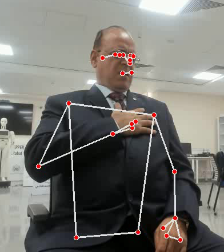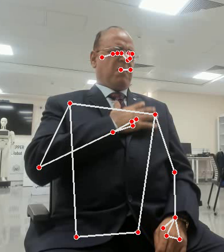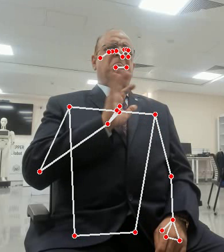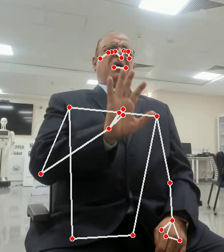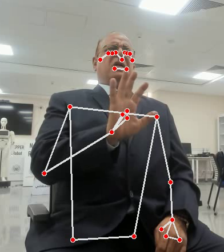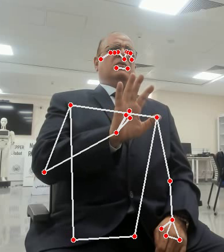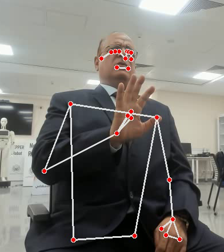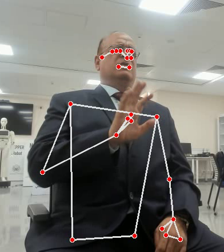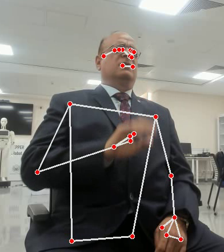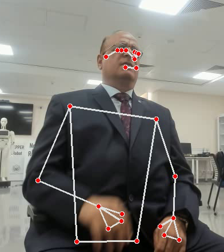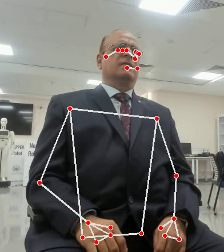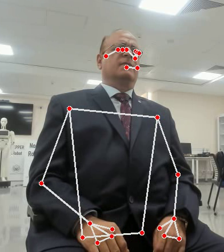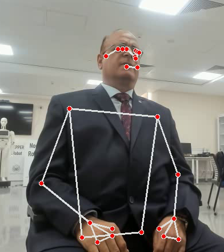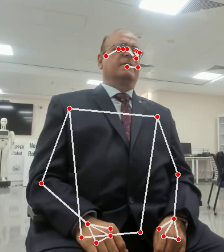bkrh